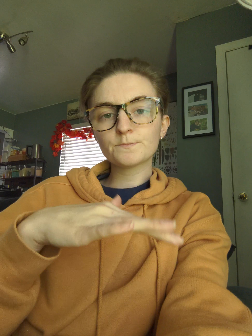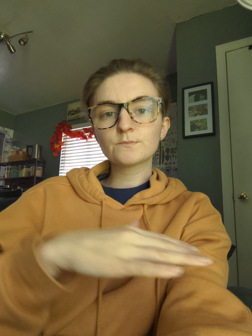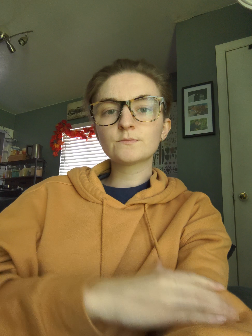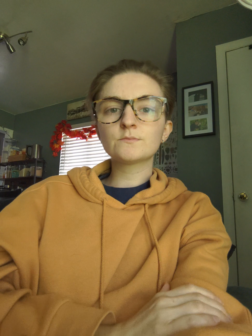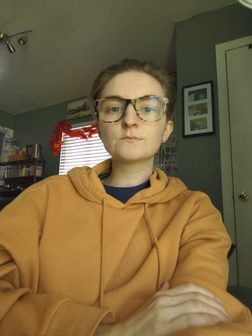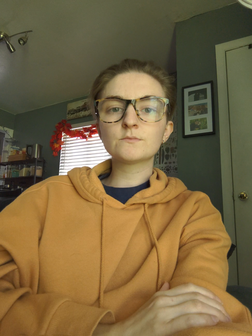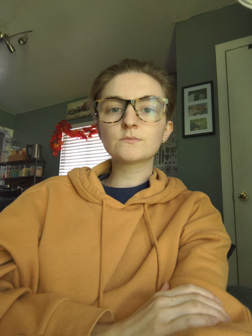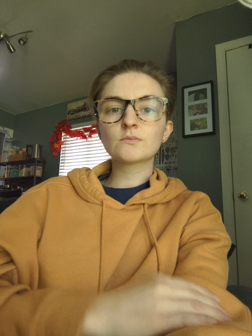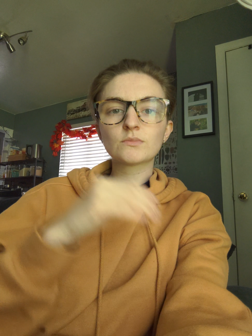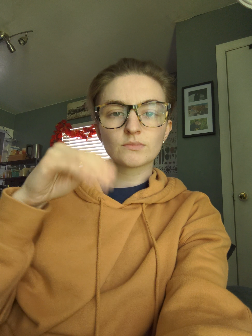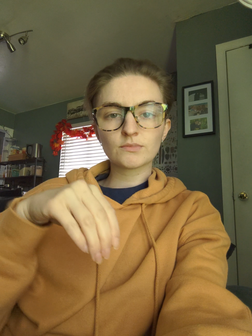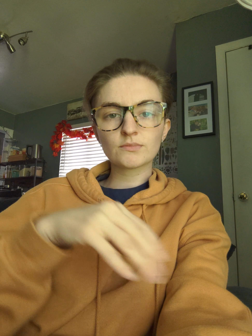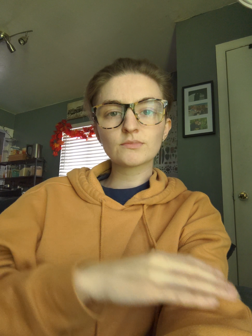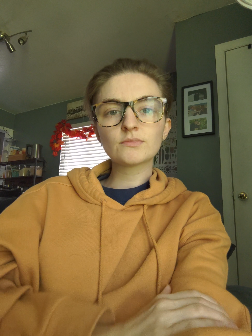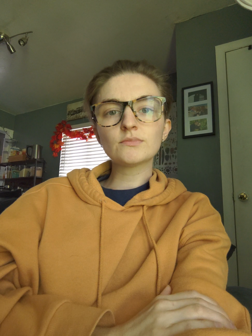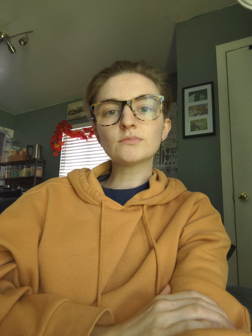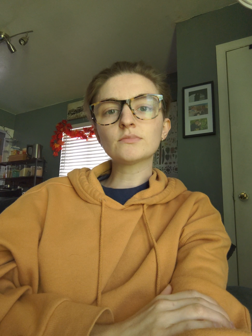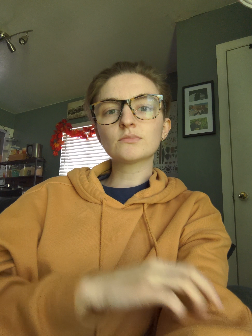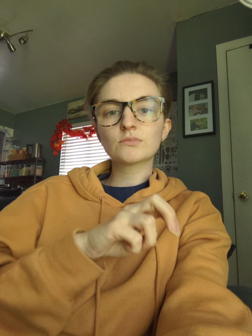inside